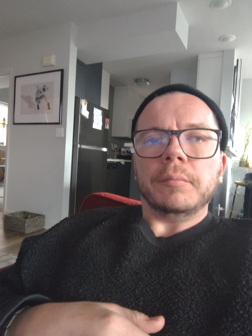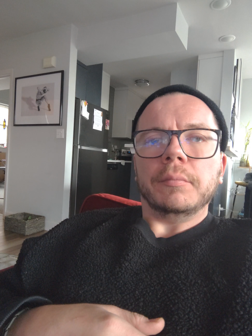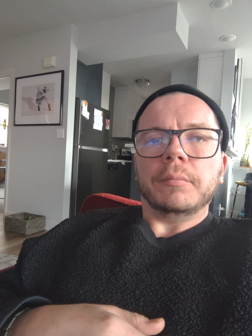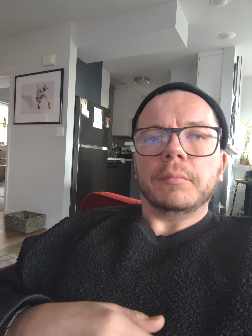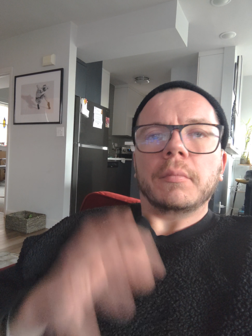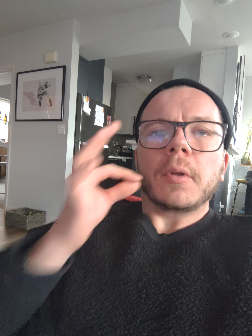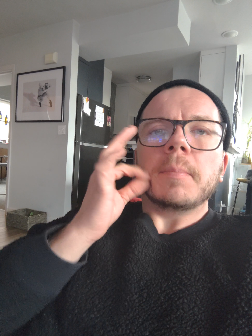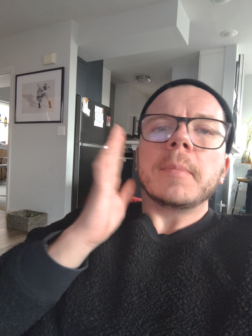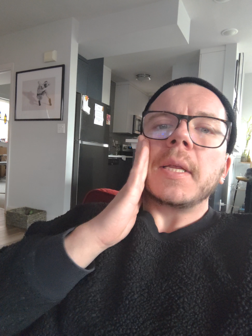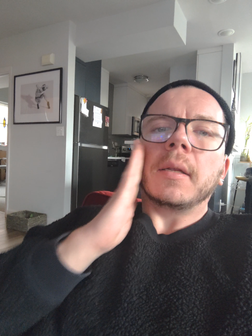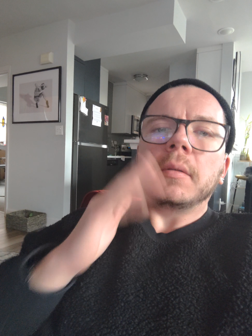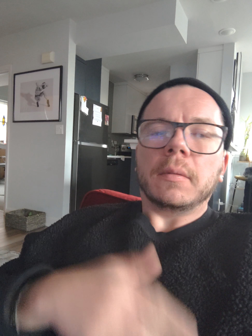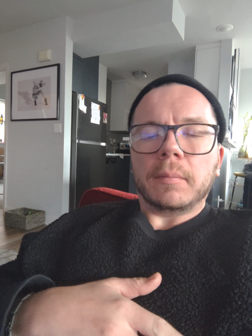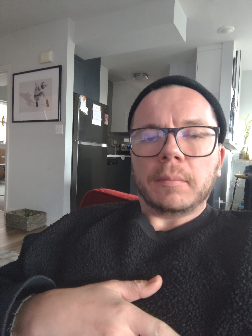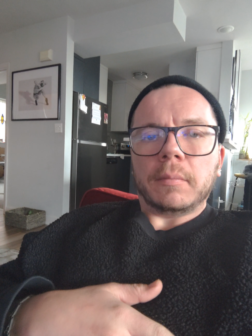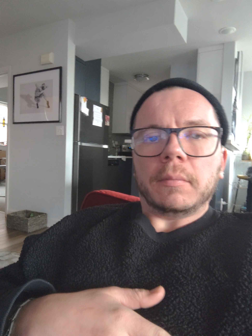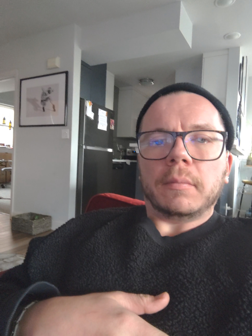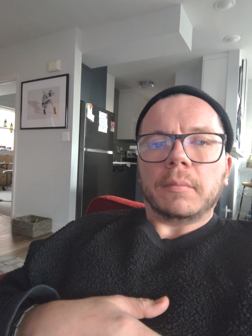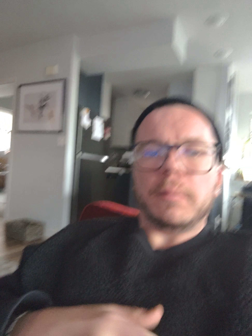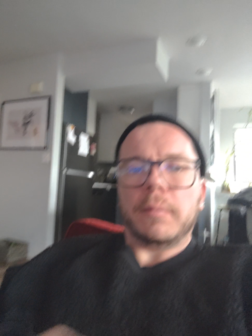bee